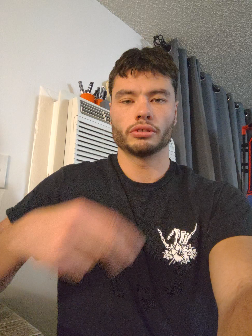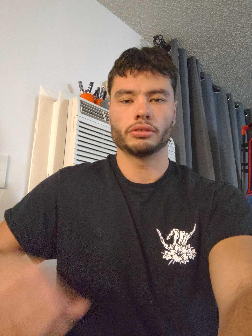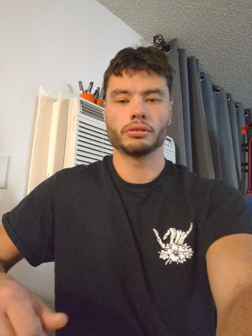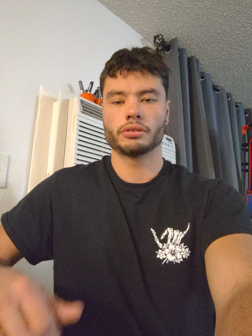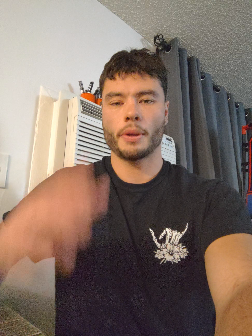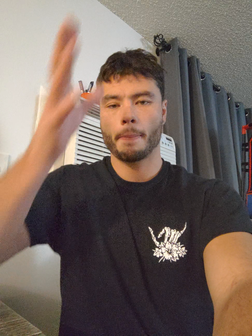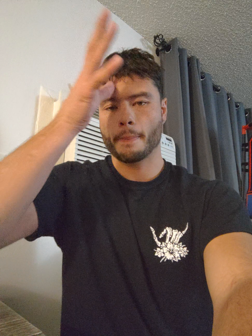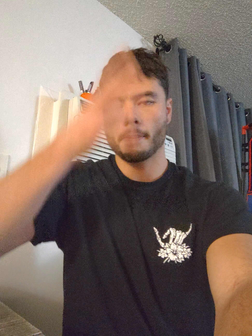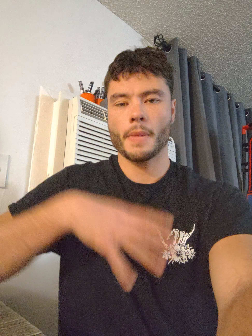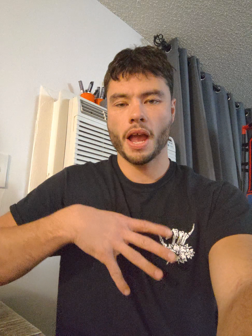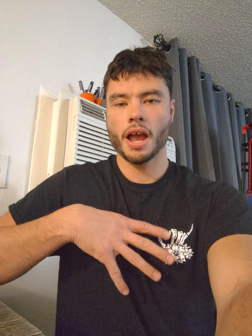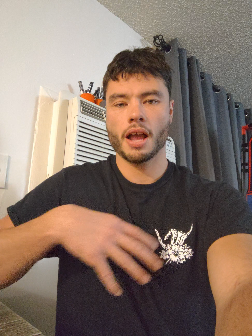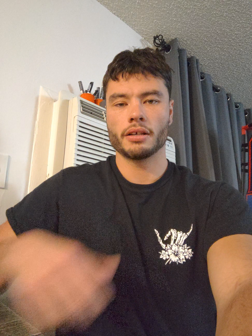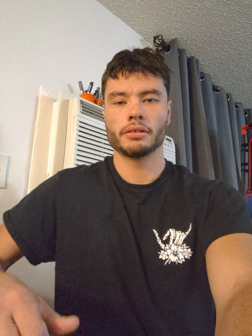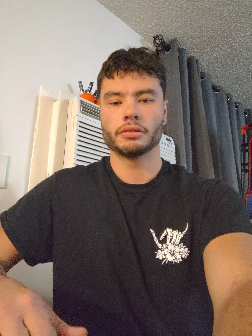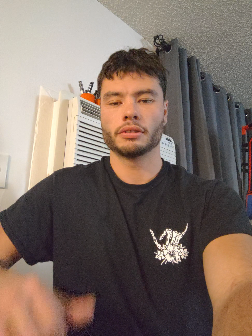man